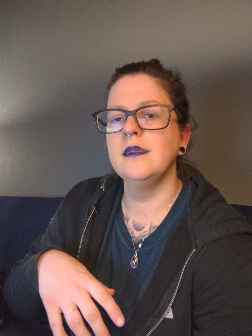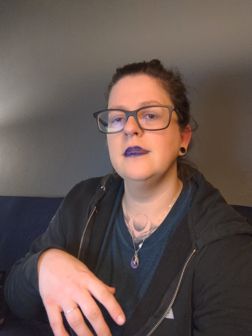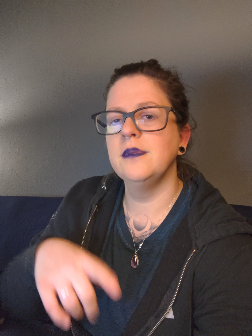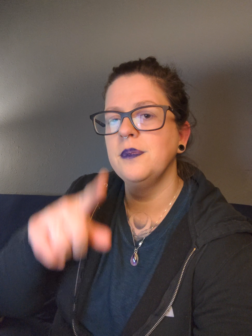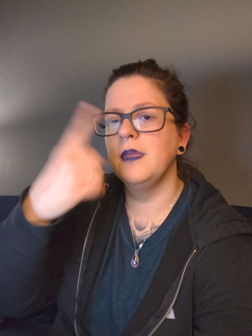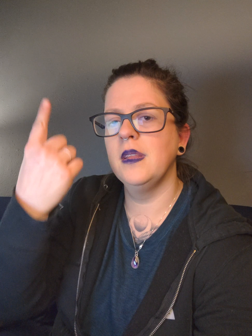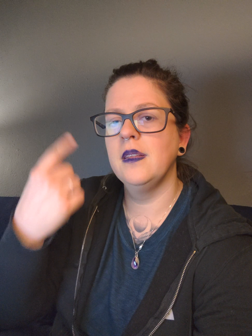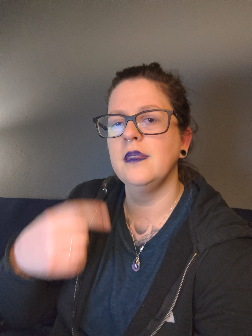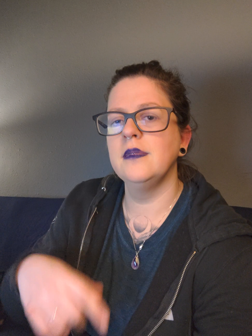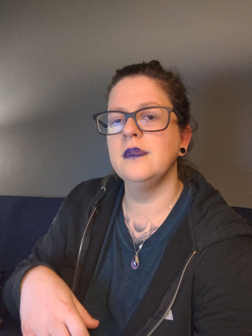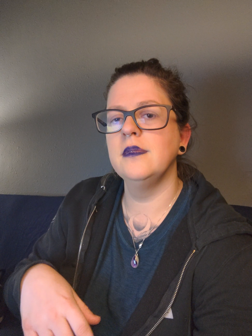black